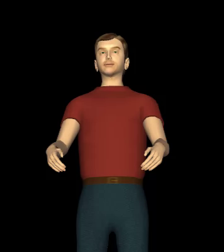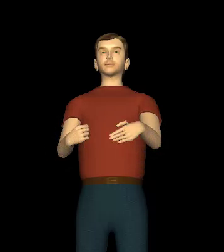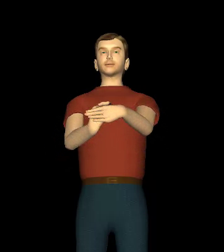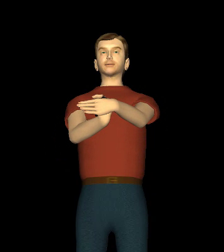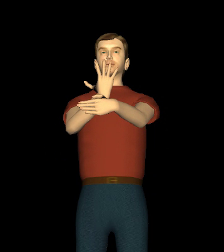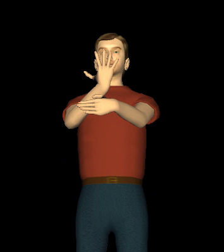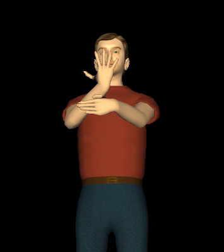جديد